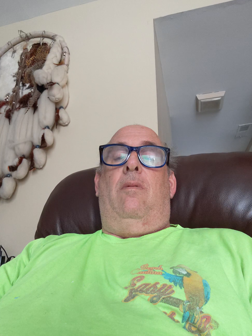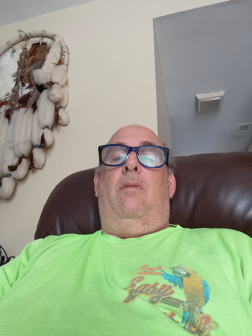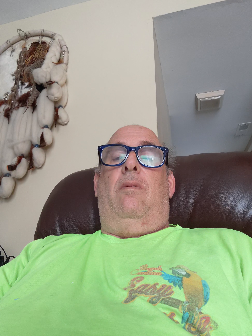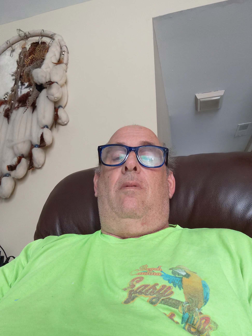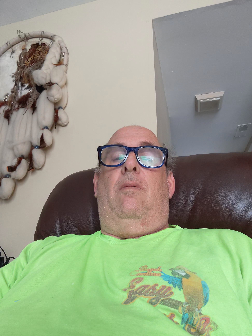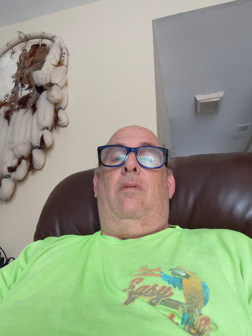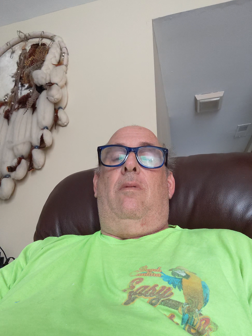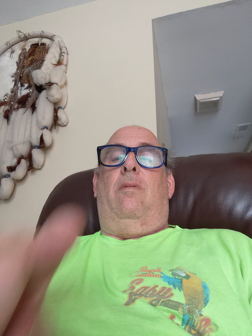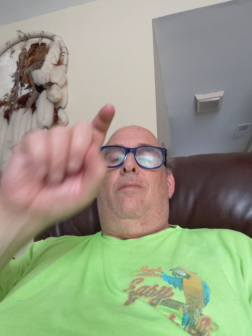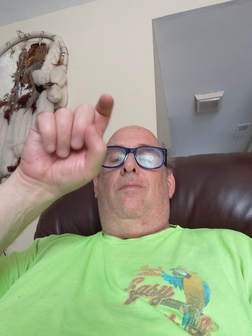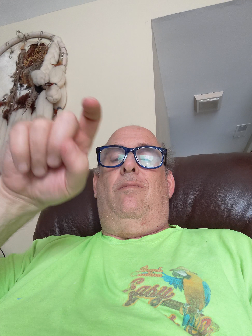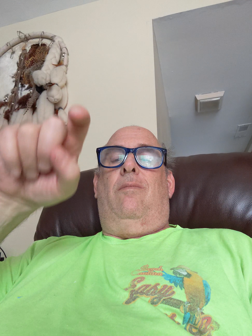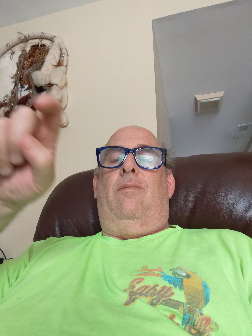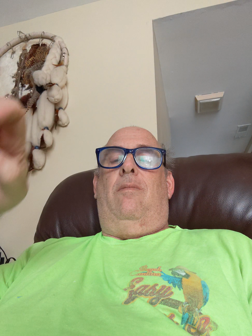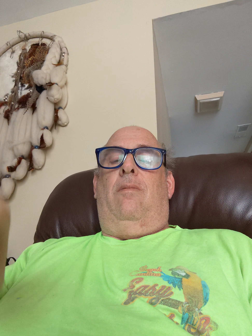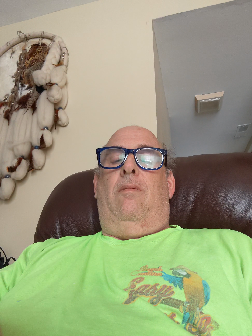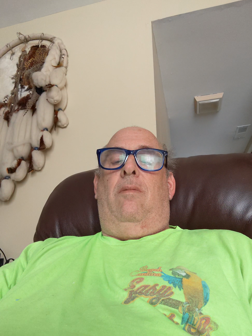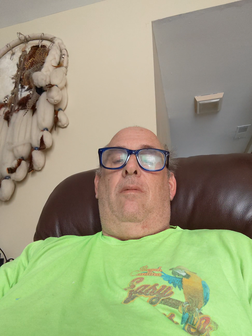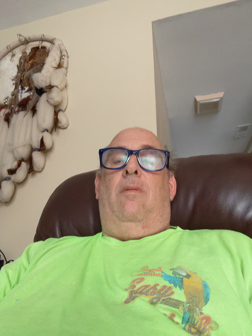closet